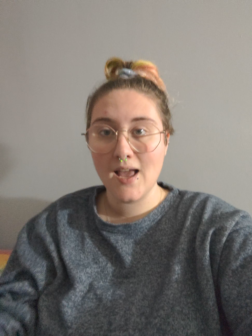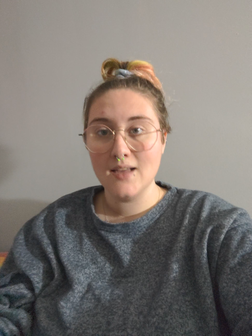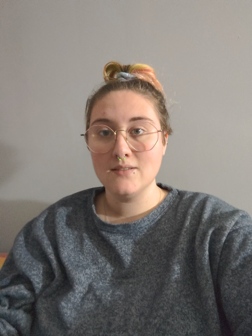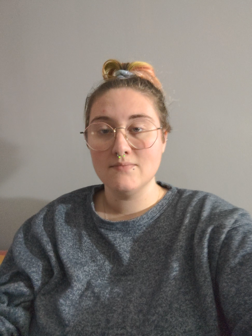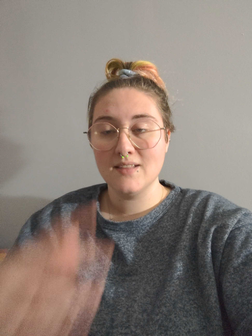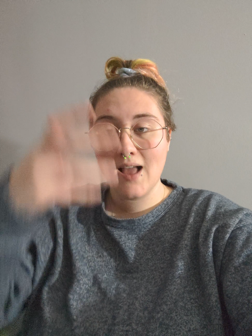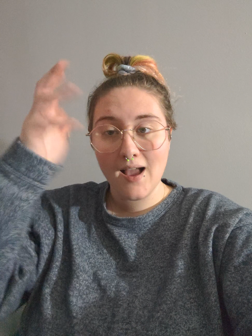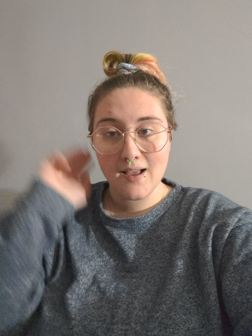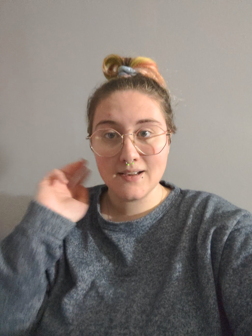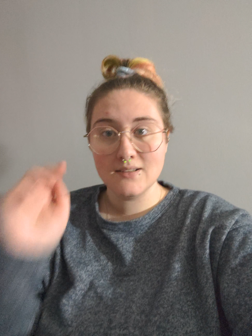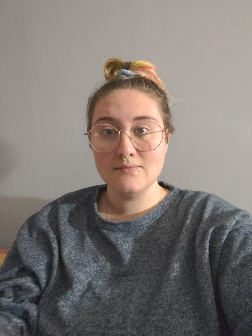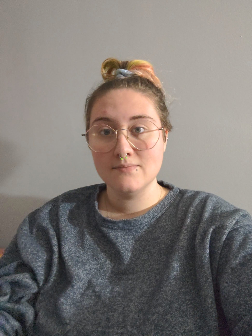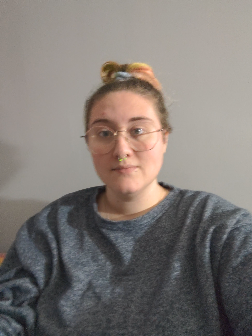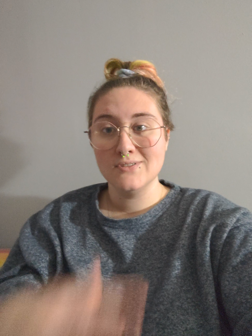lion